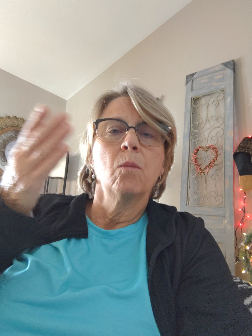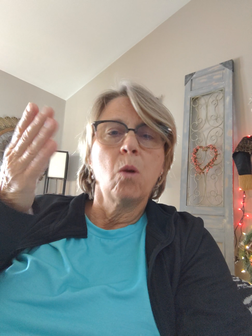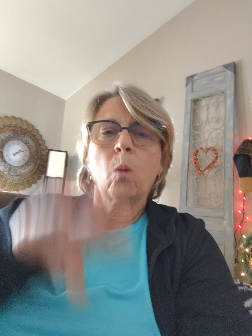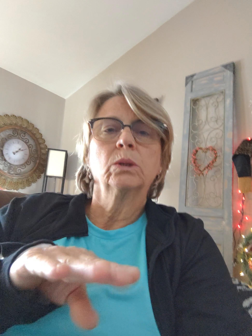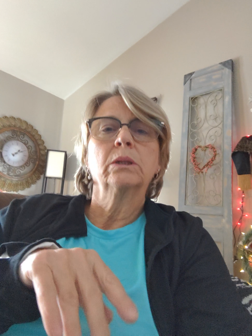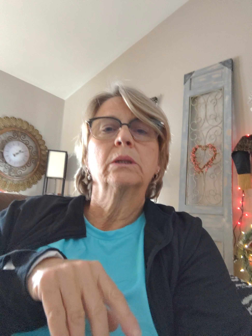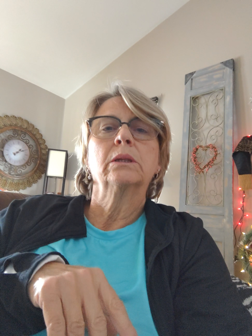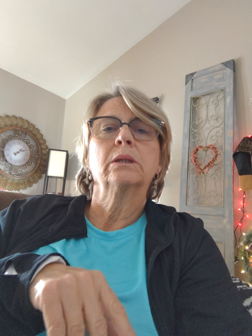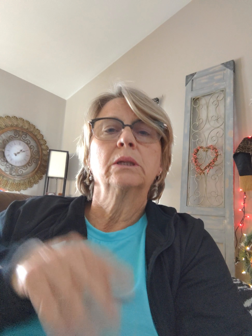close